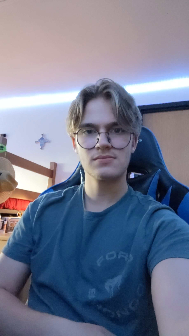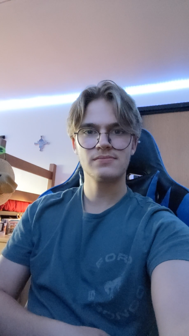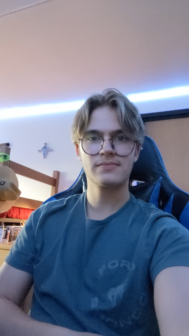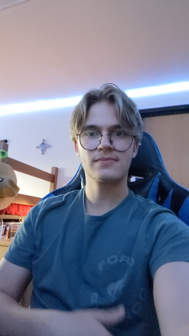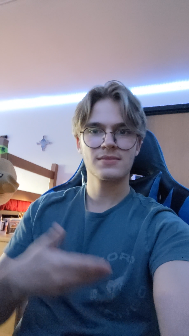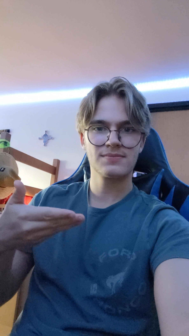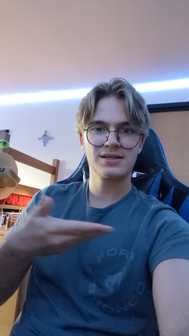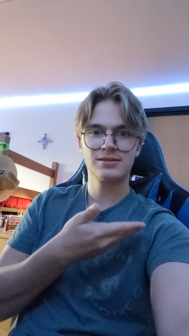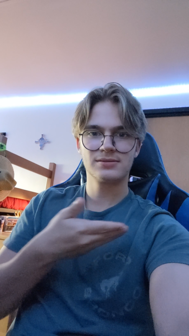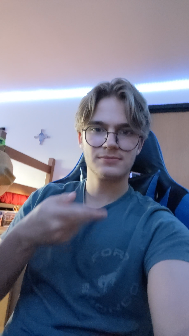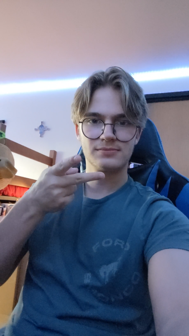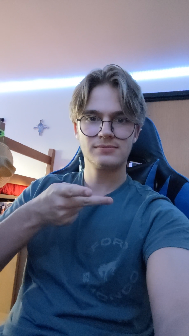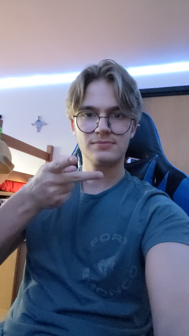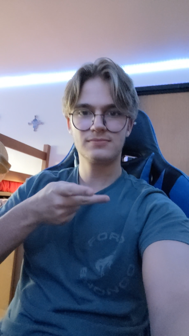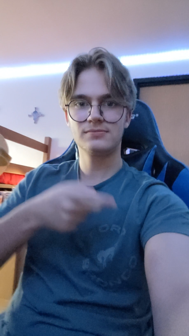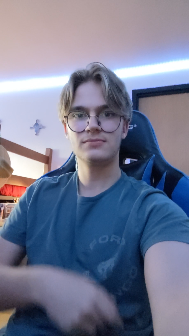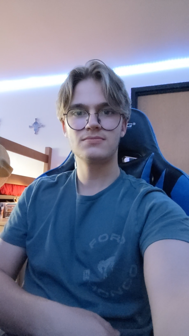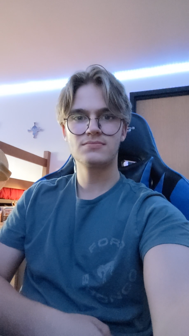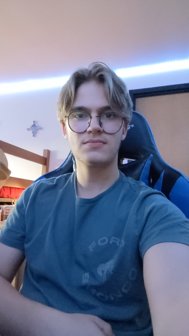babysitter